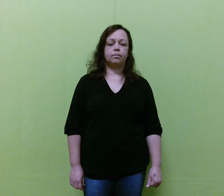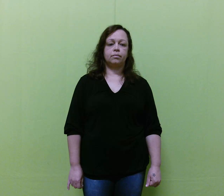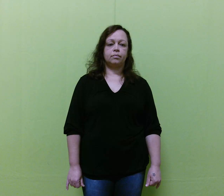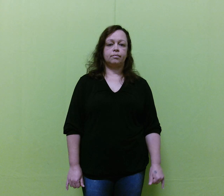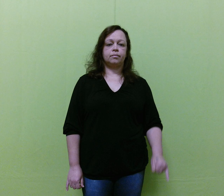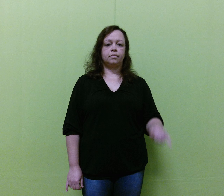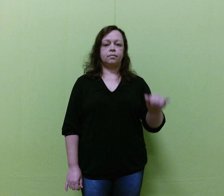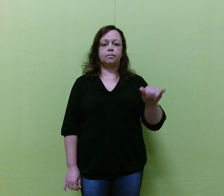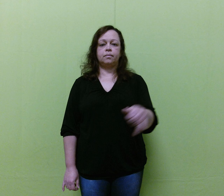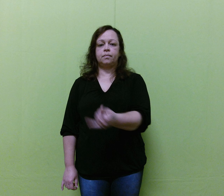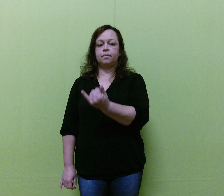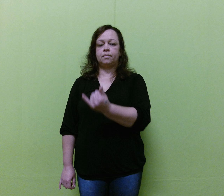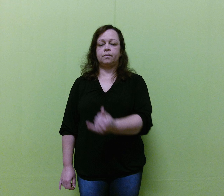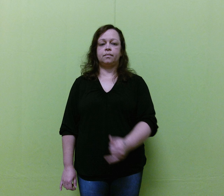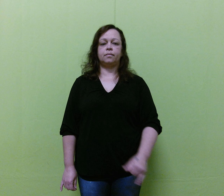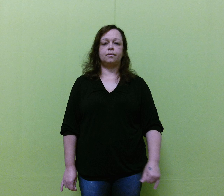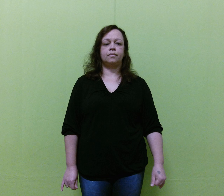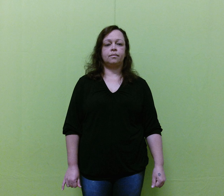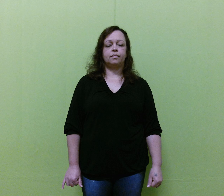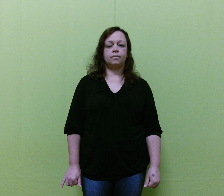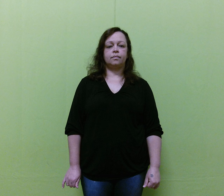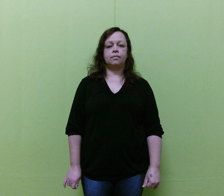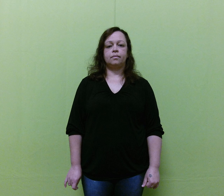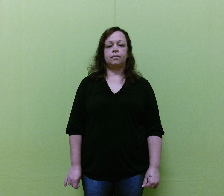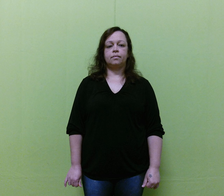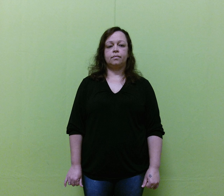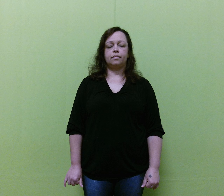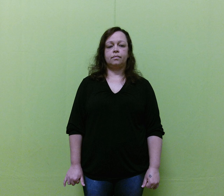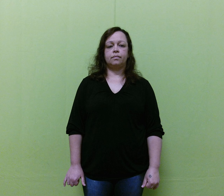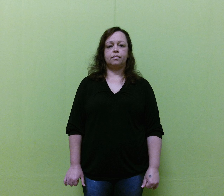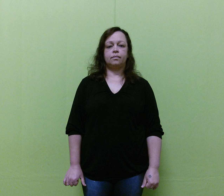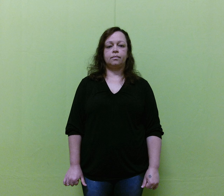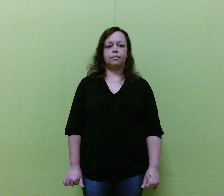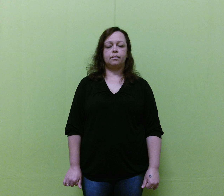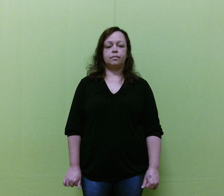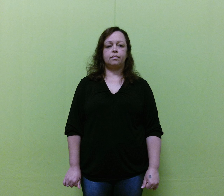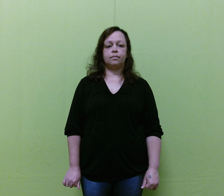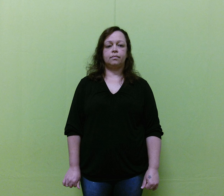aproveitar